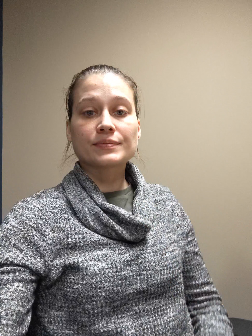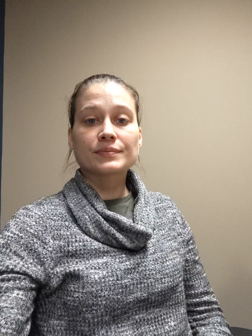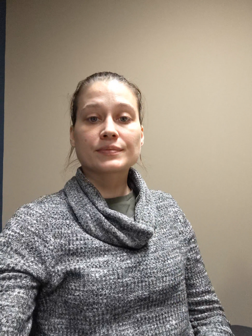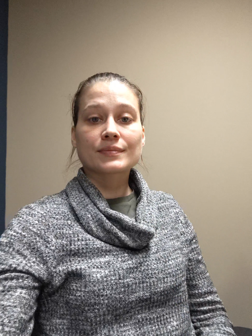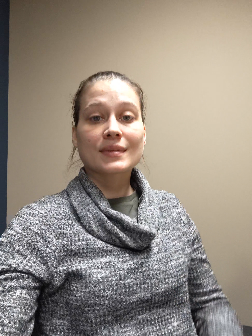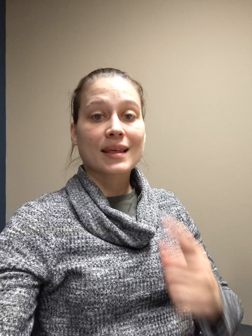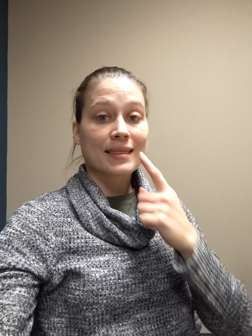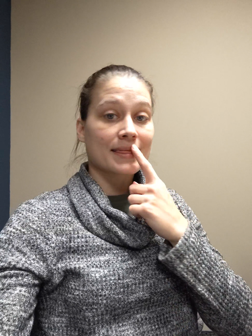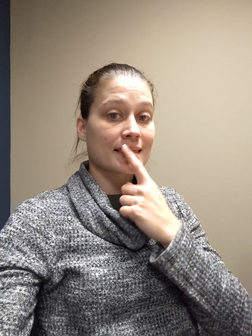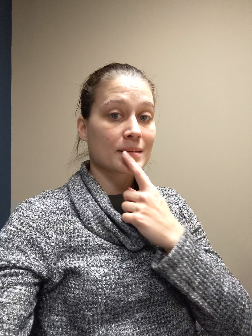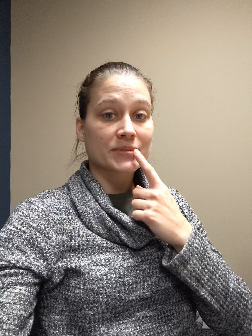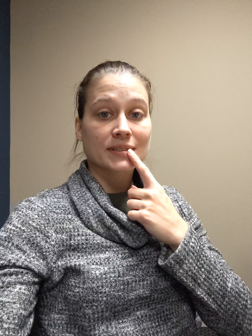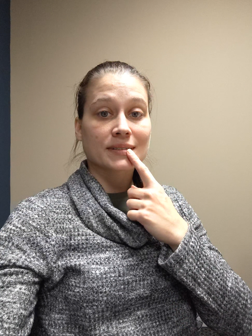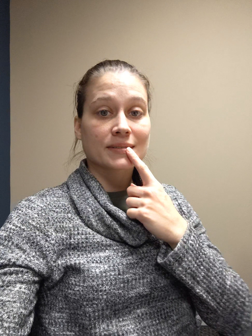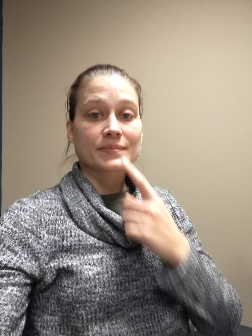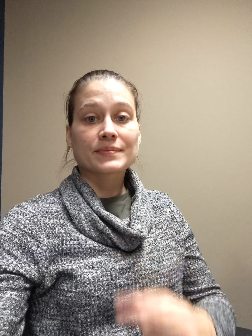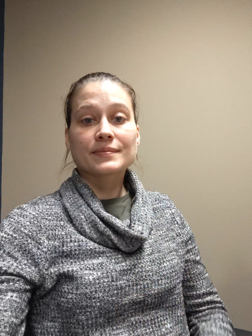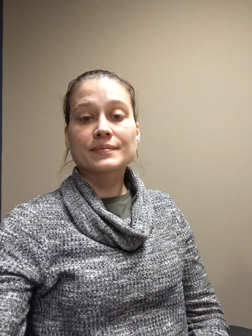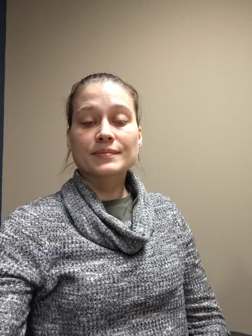lips